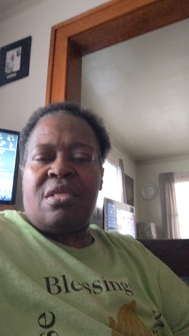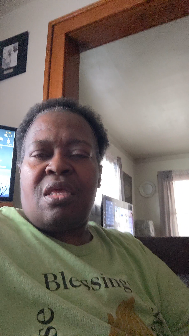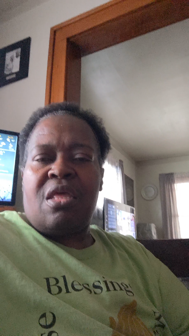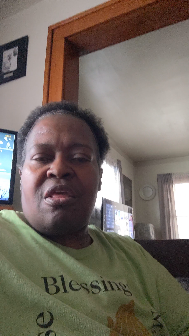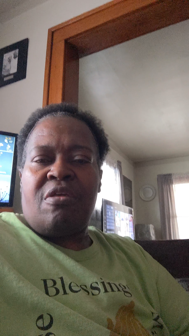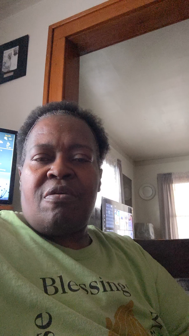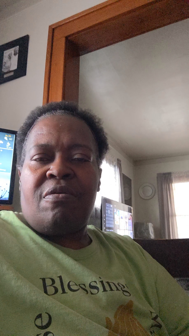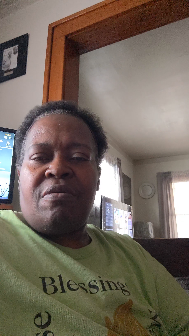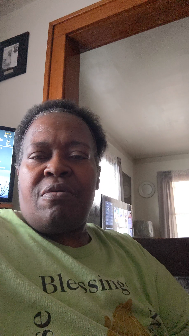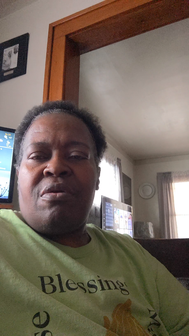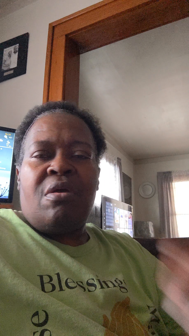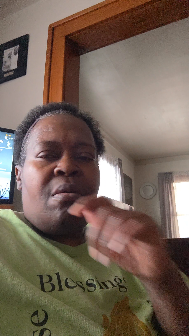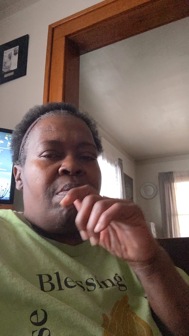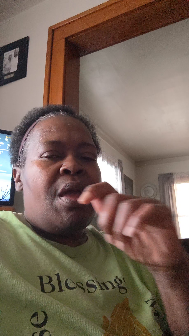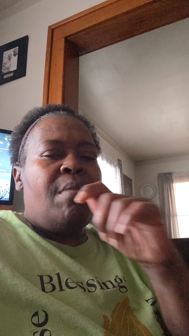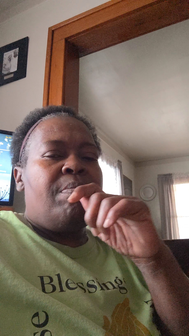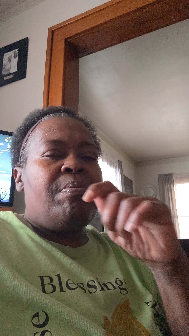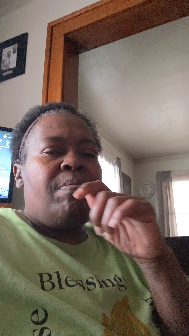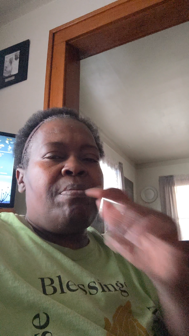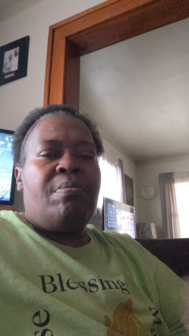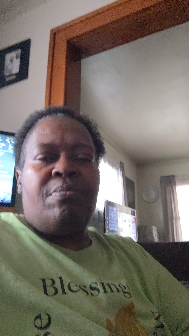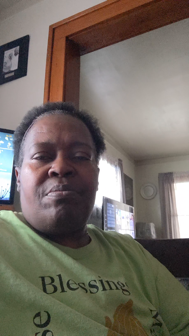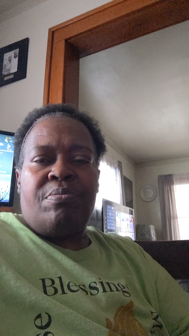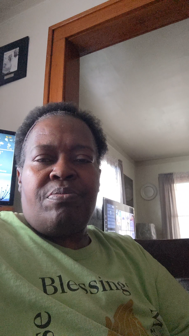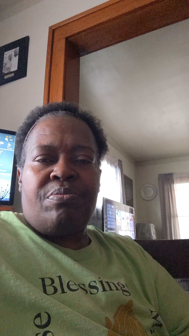popsicle